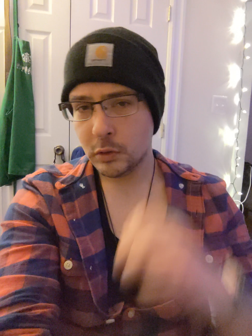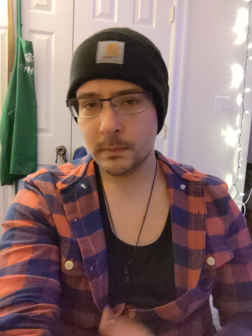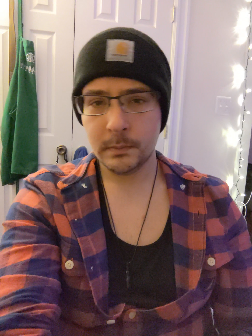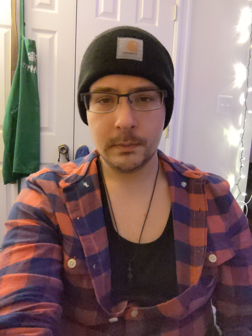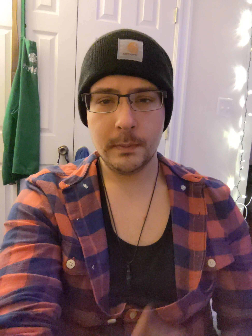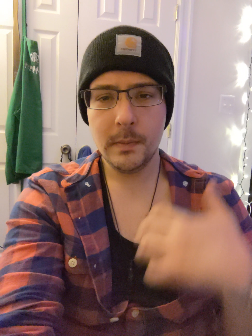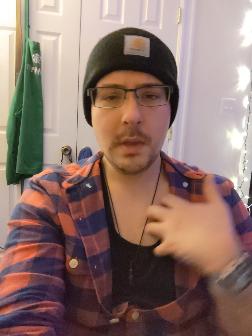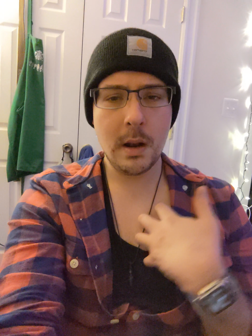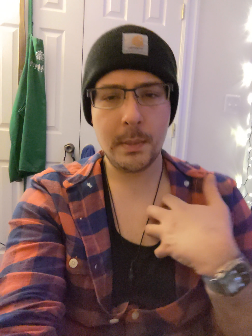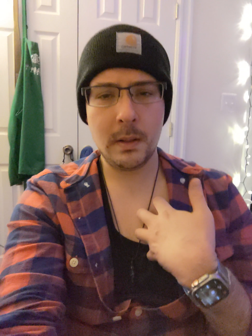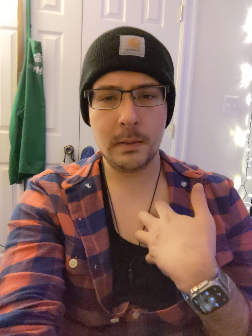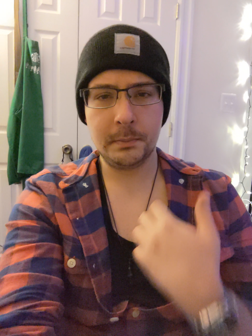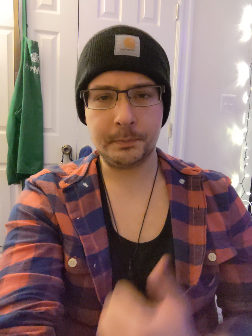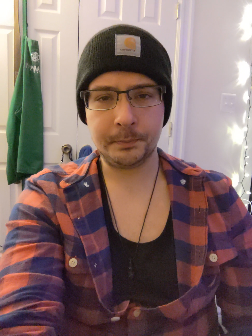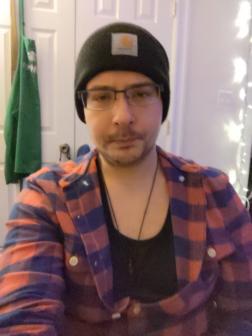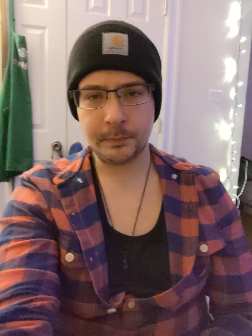animal